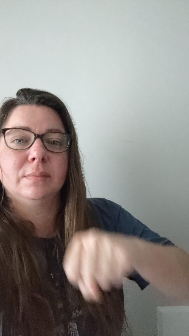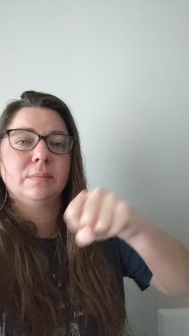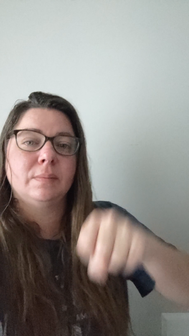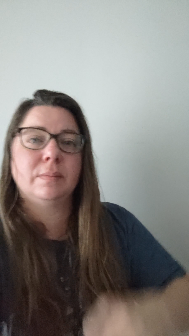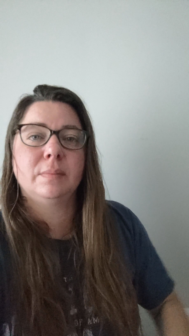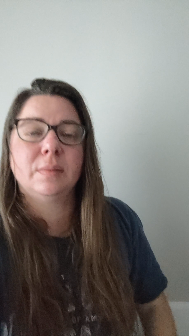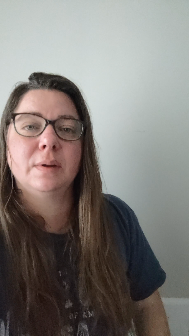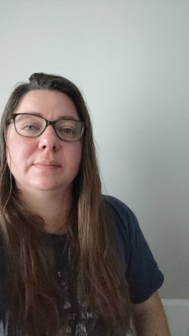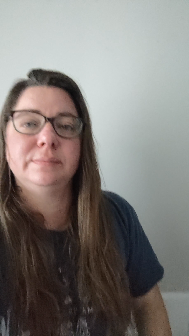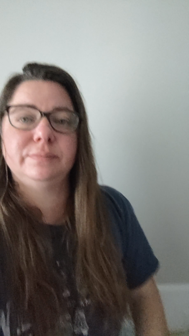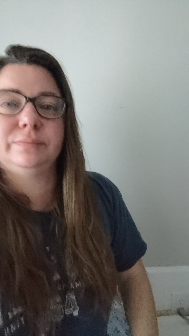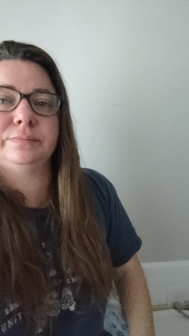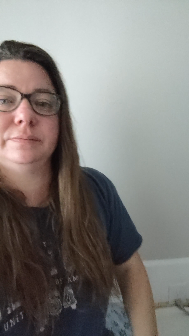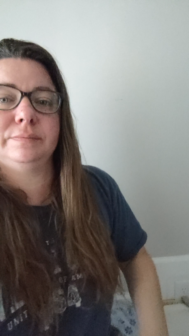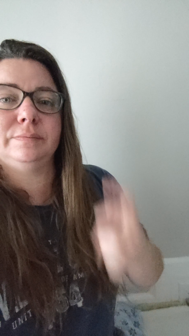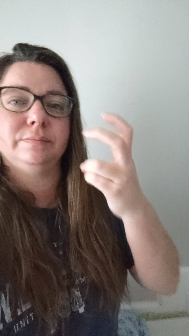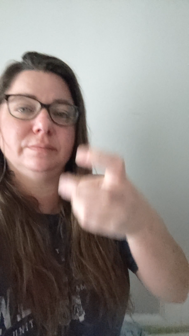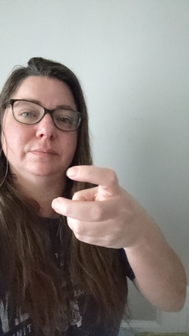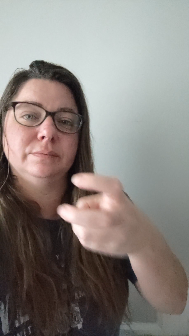hard